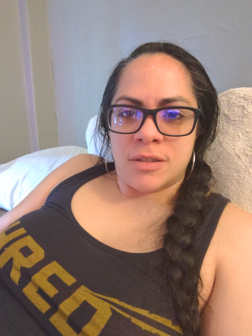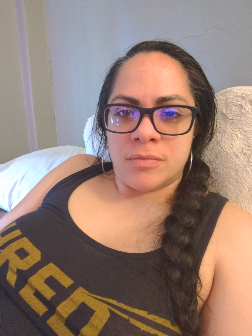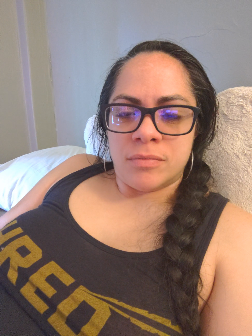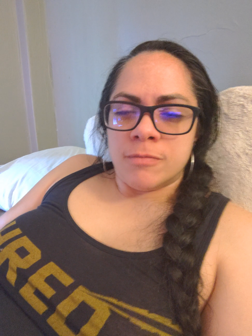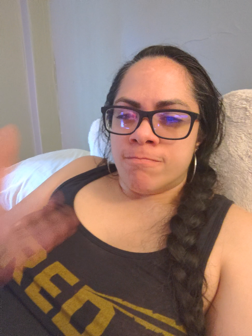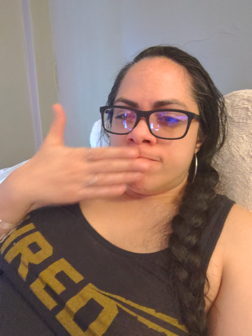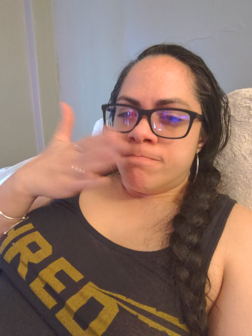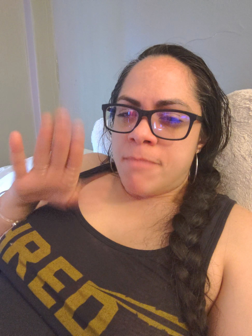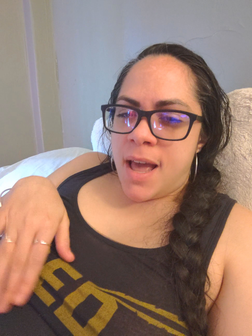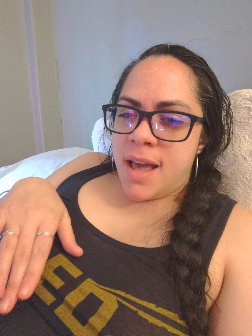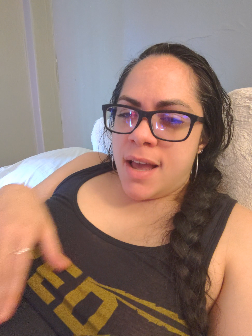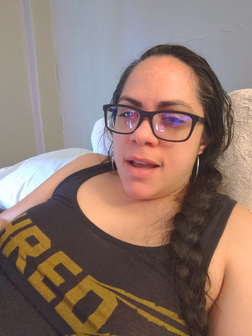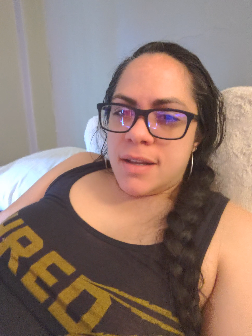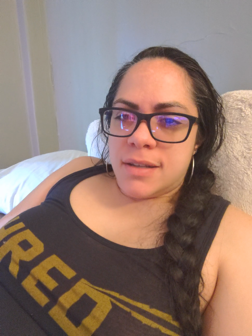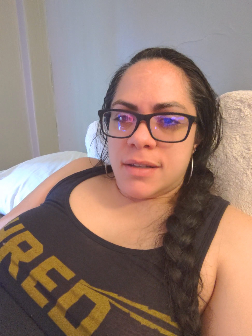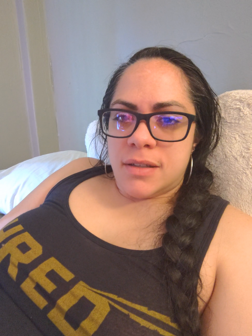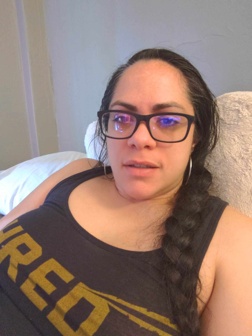bad